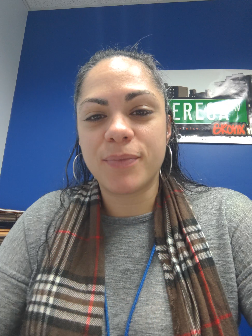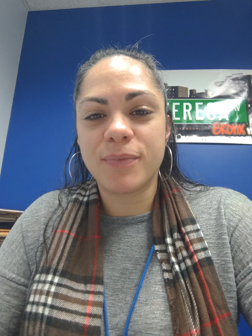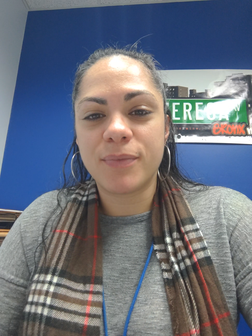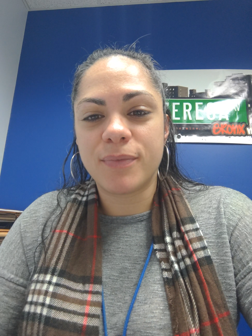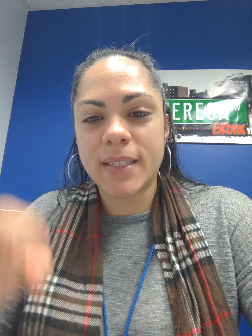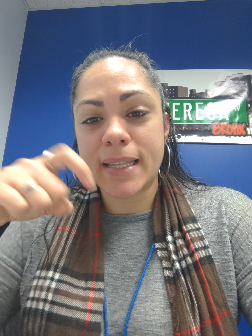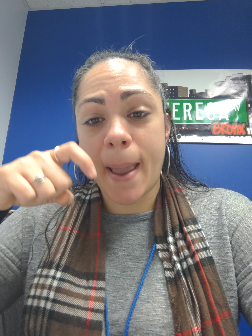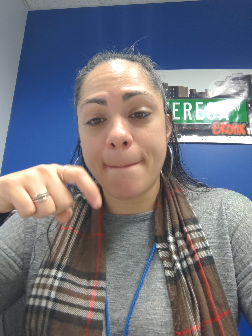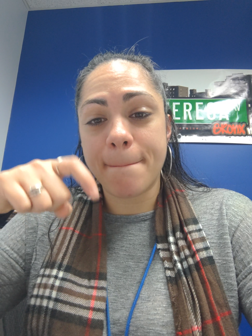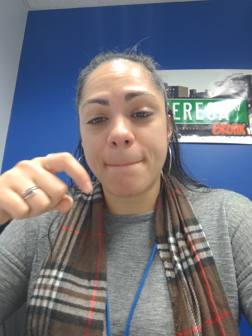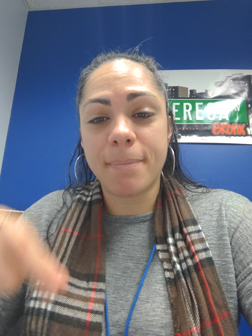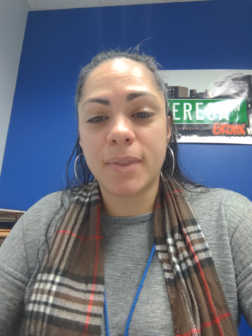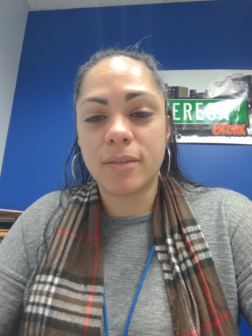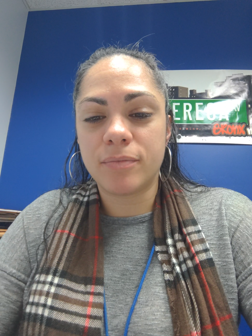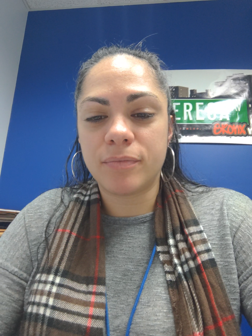time